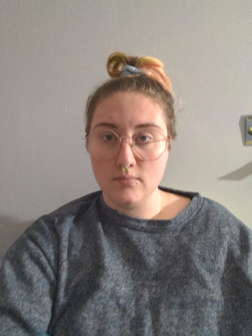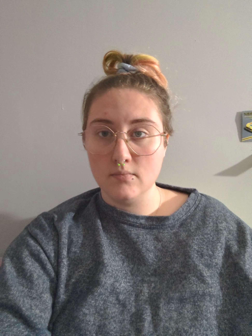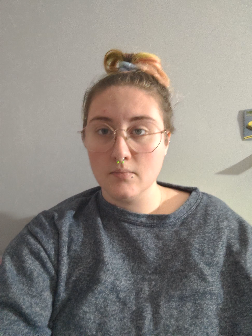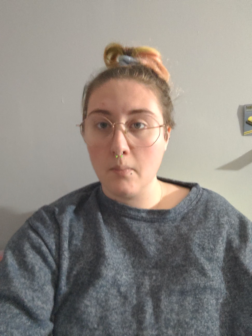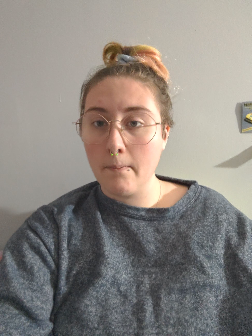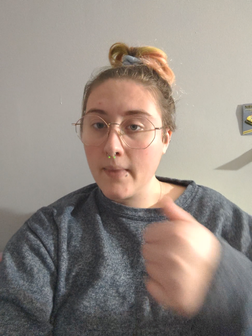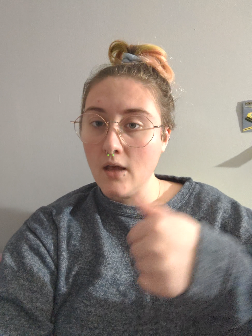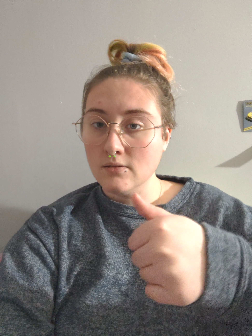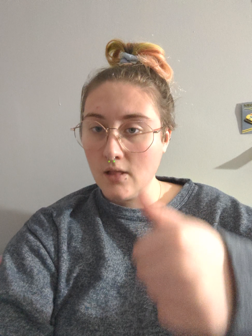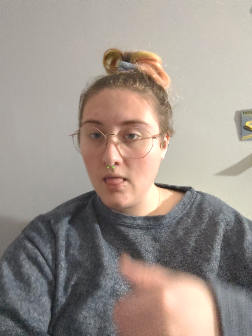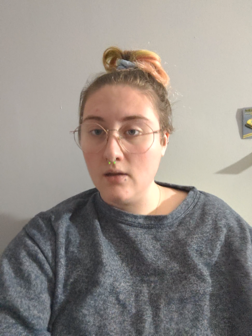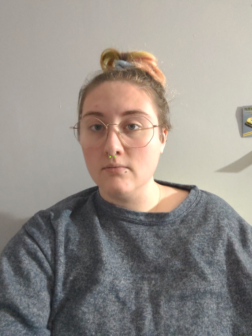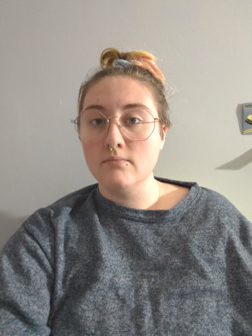puzzle